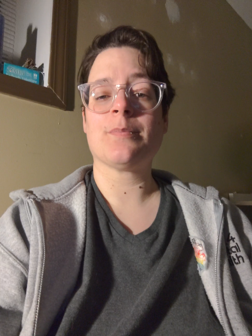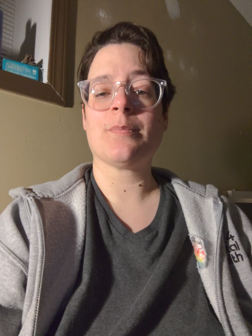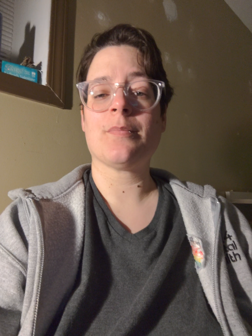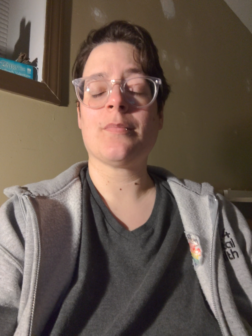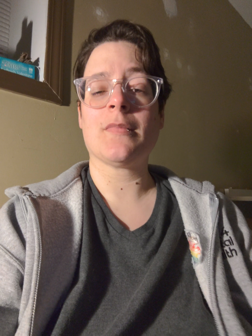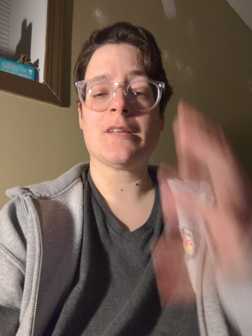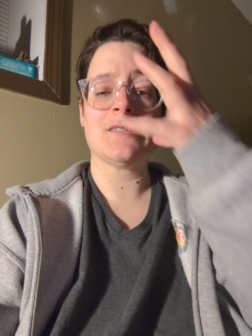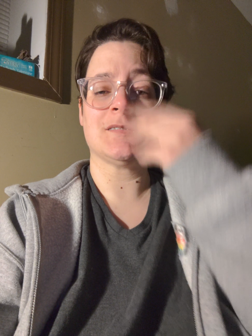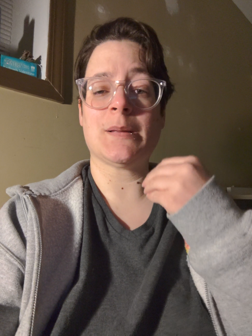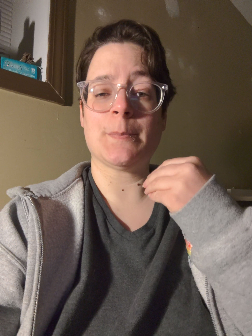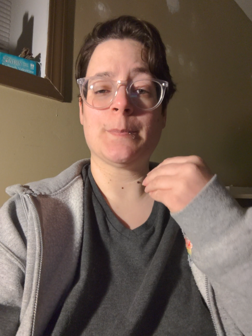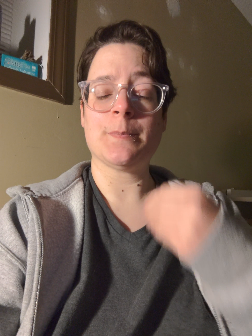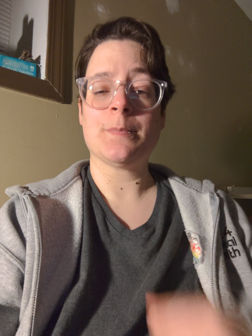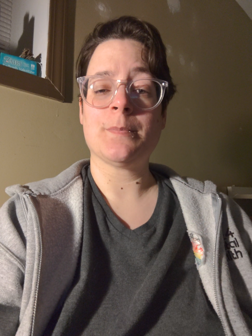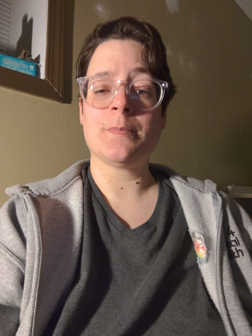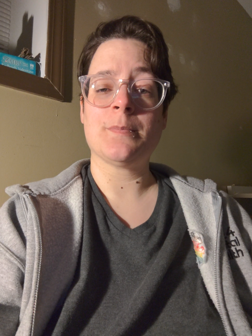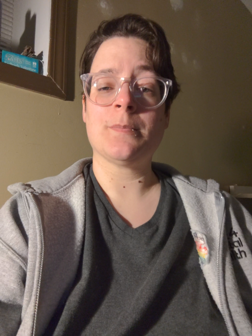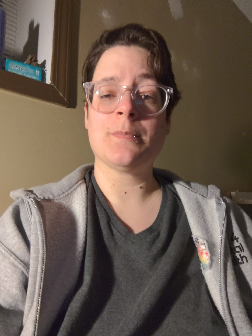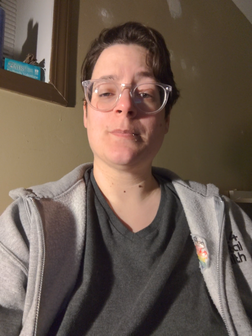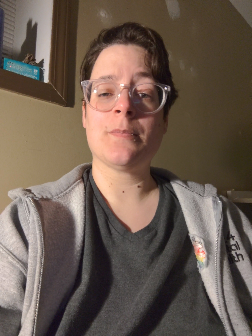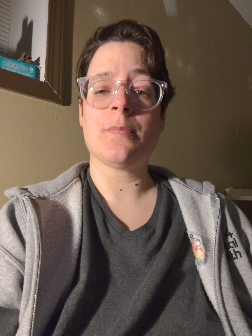sleep